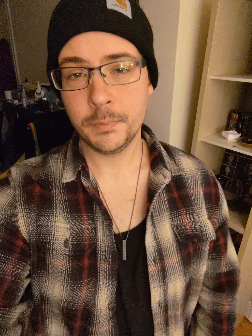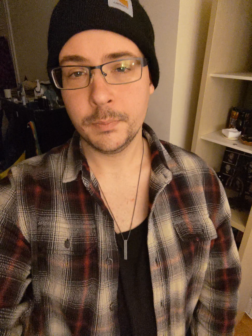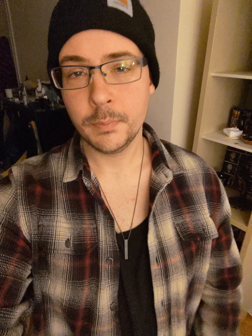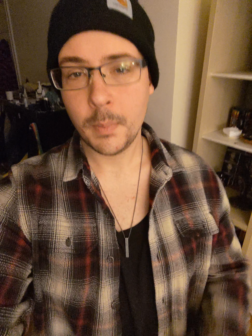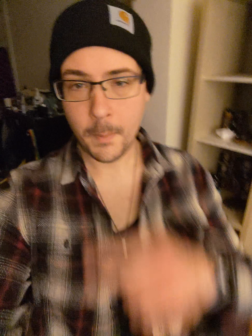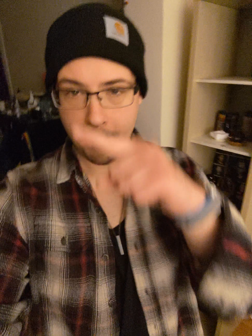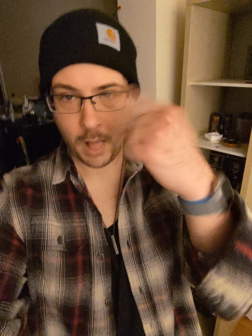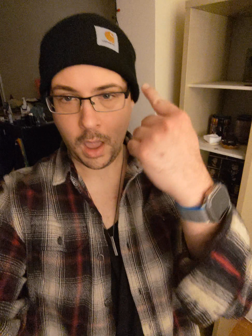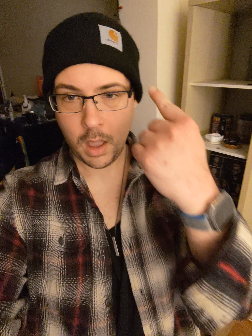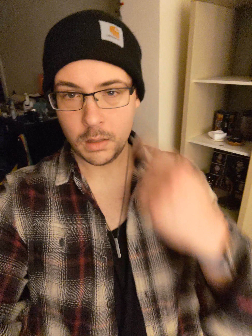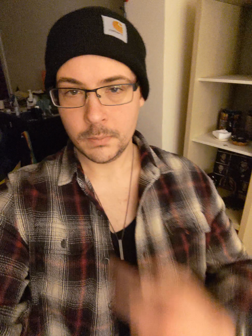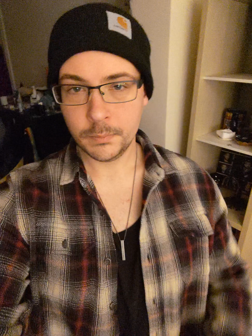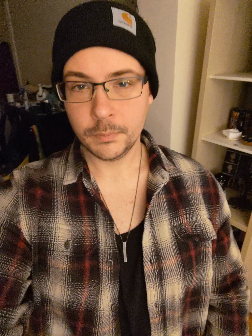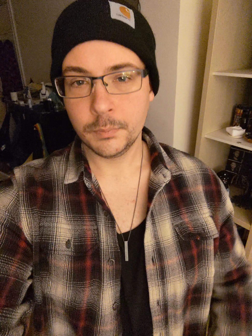black